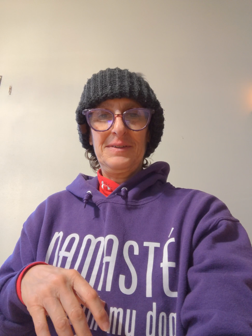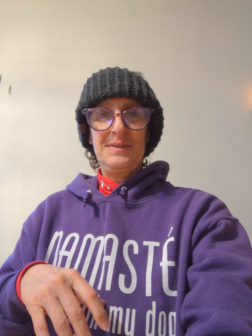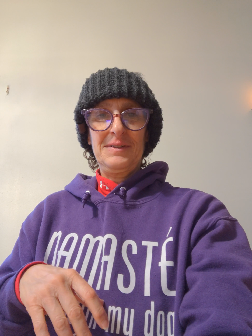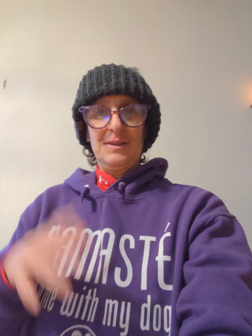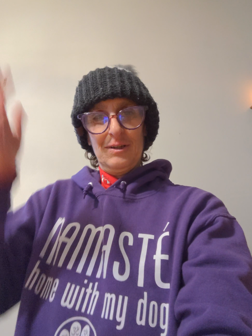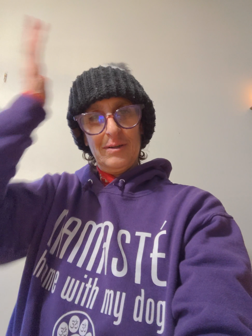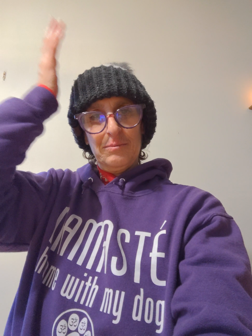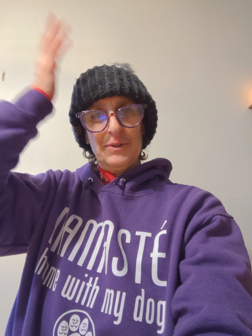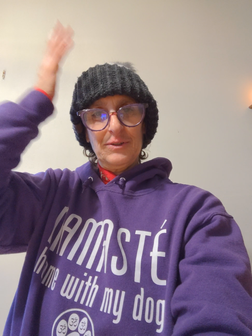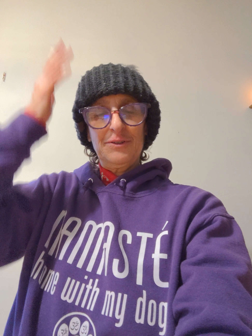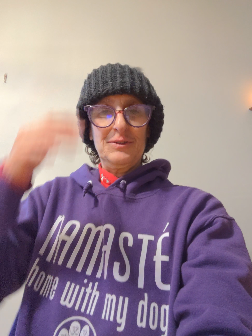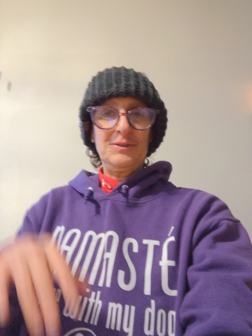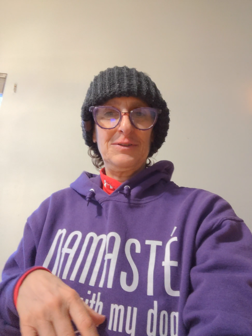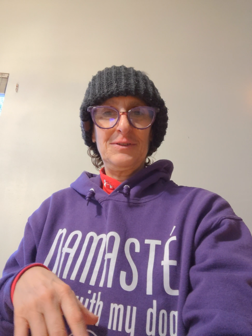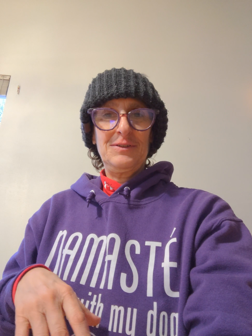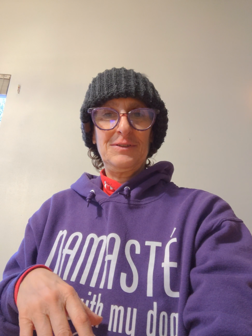garbage